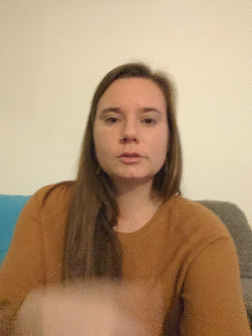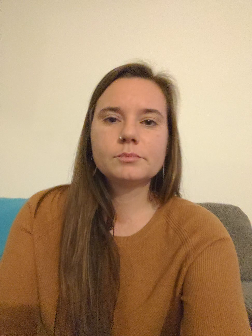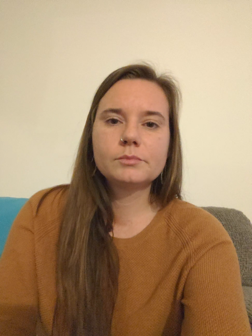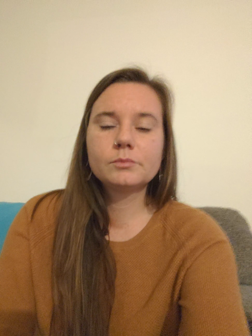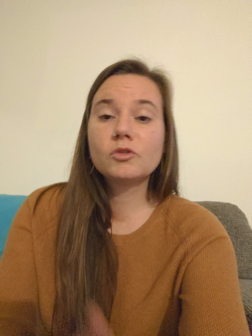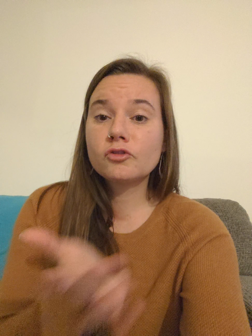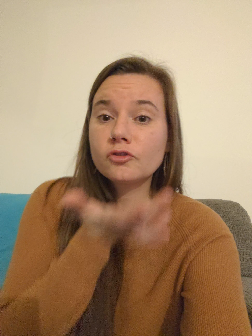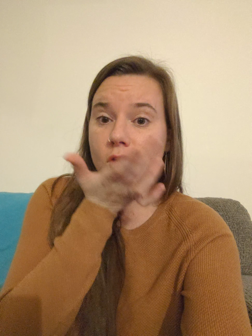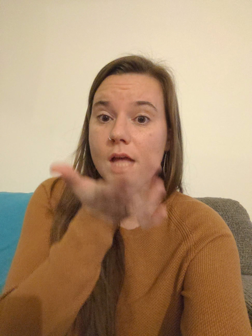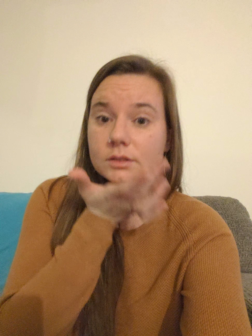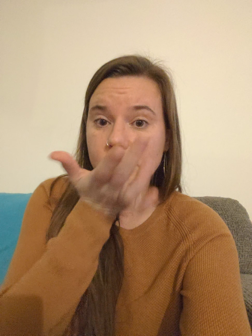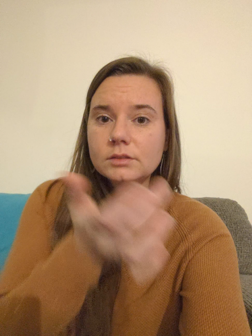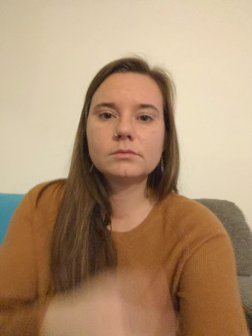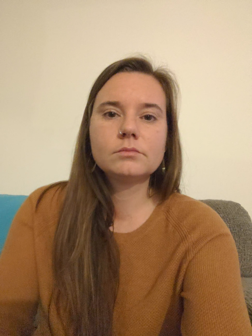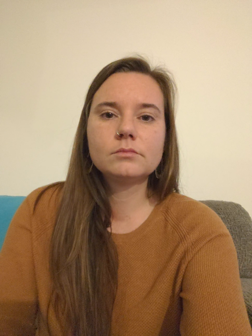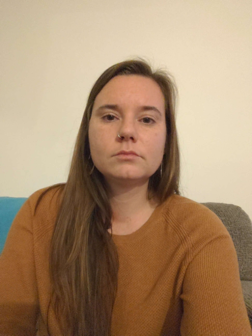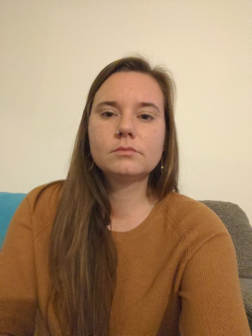grass